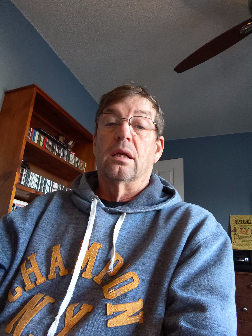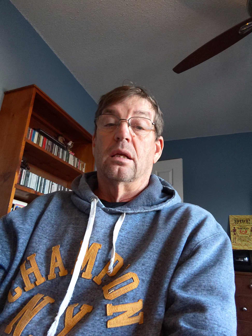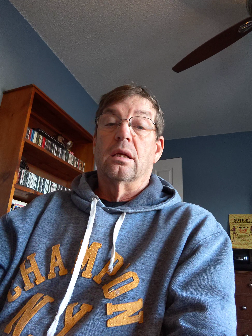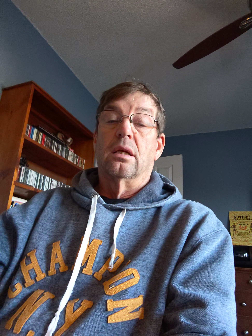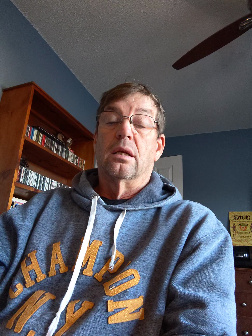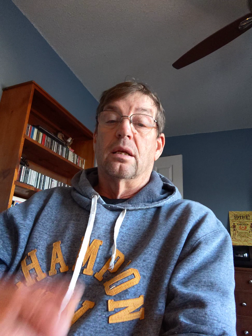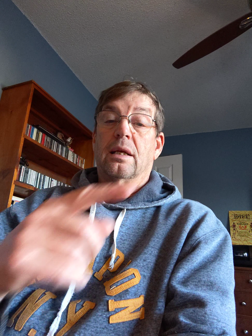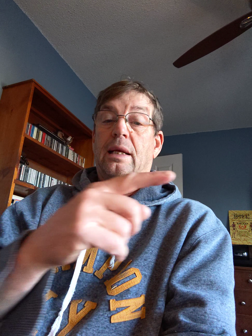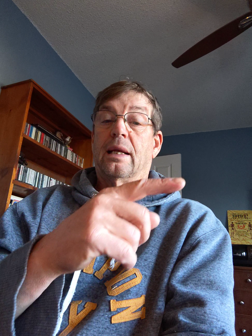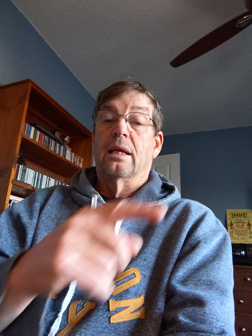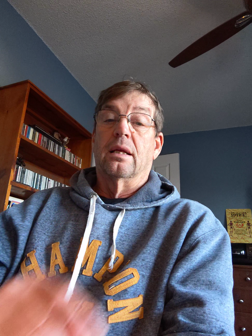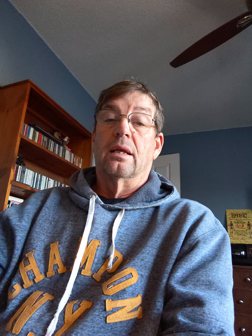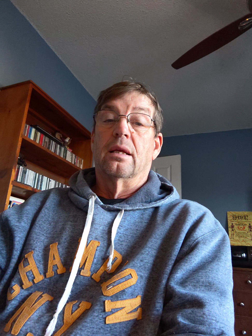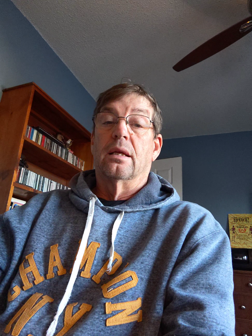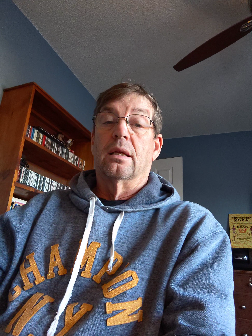he/she/it